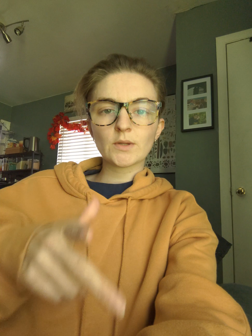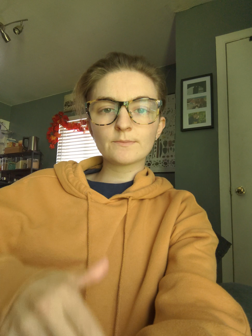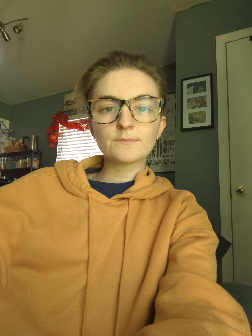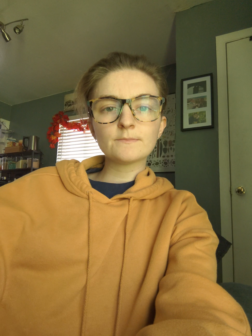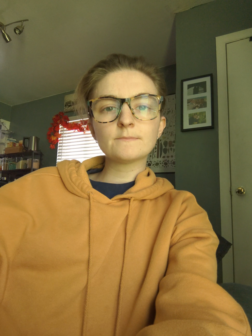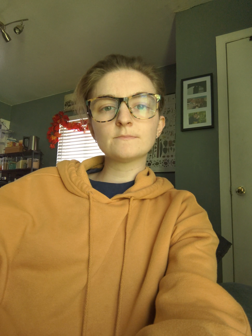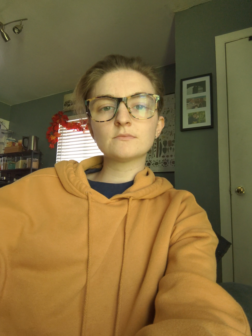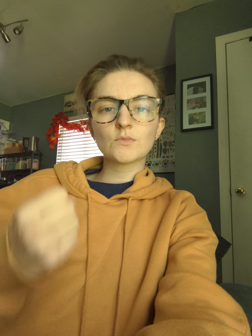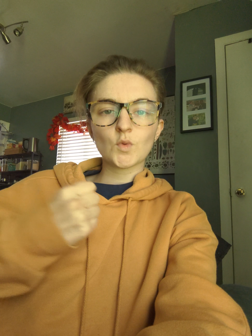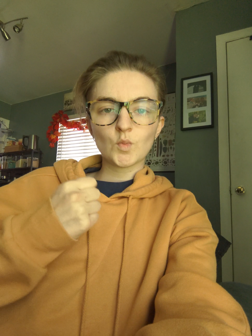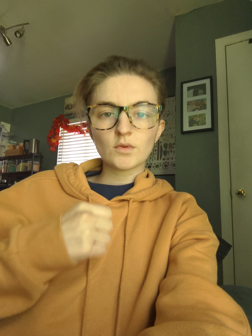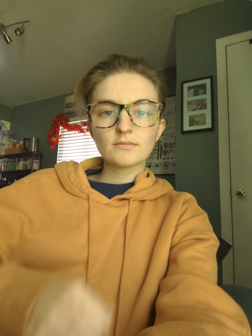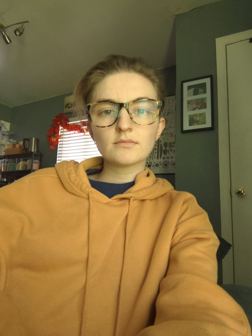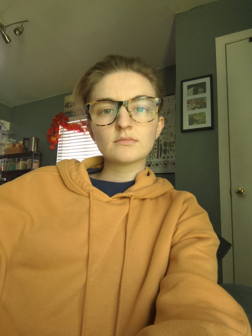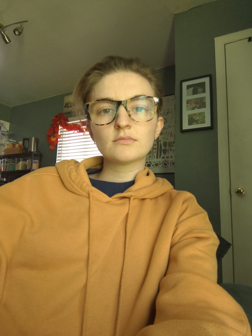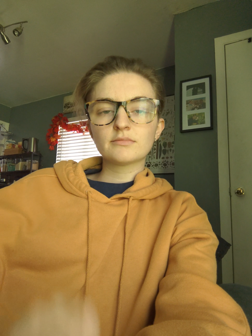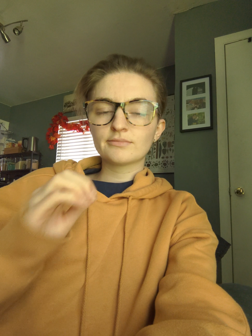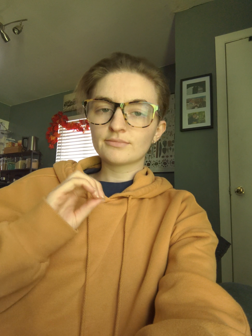cold